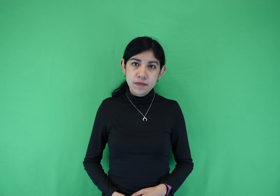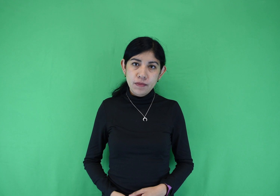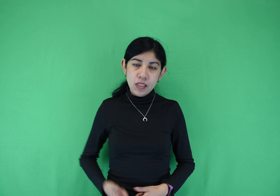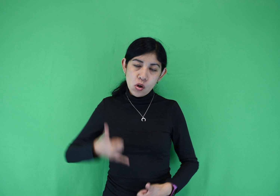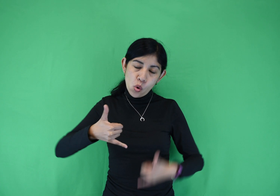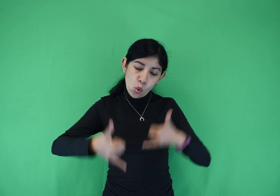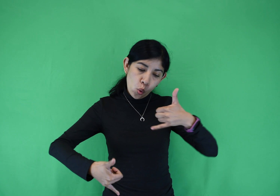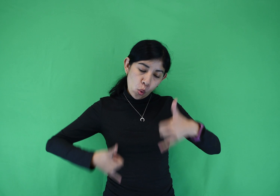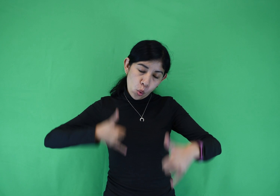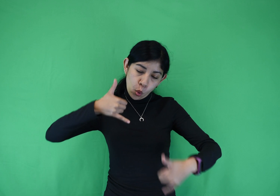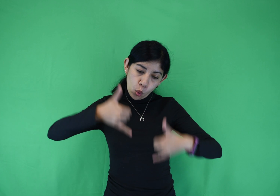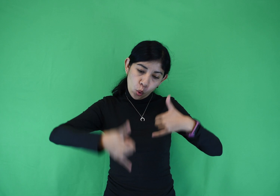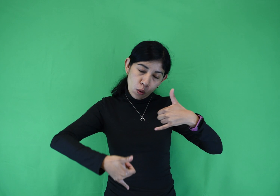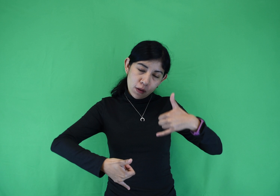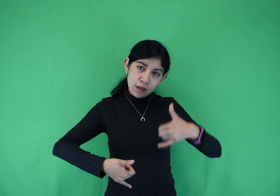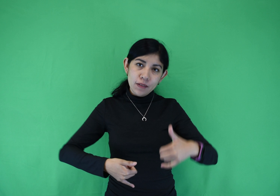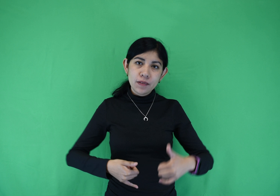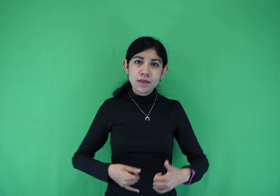químicos